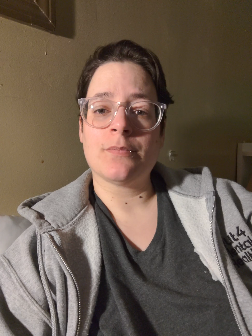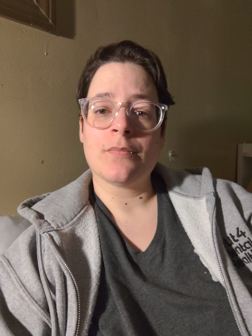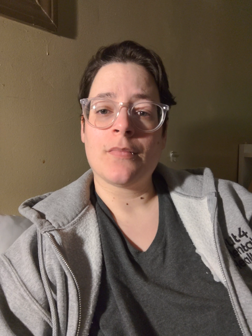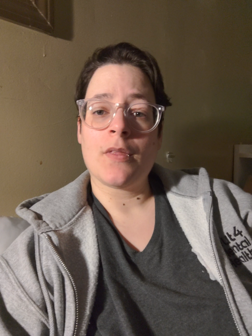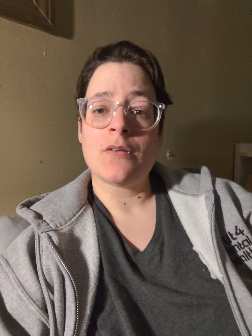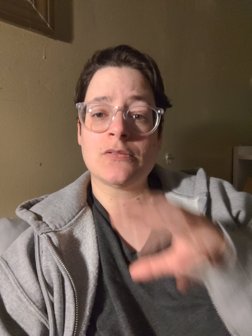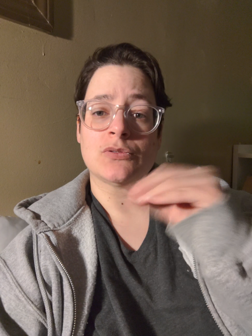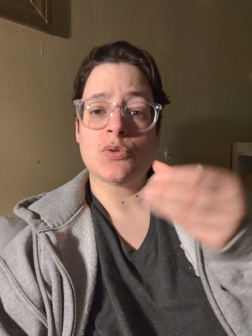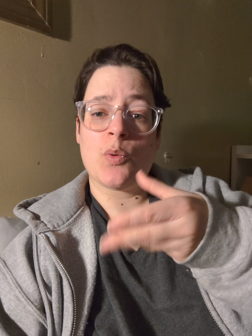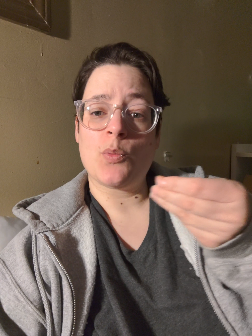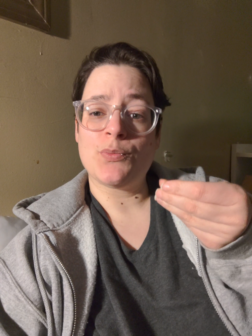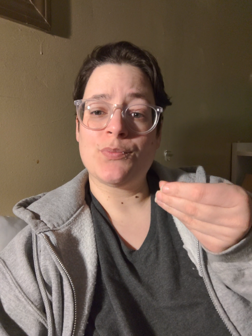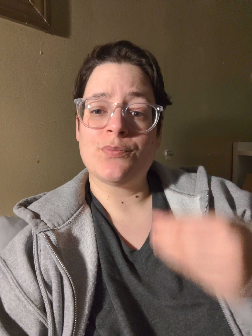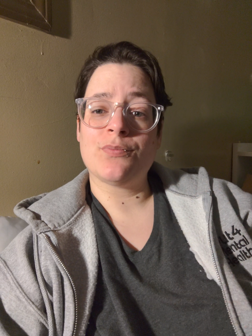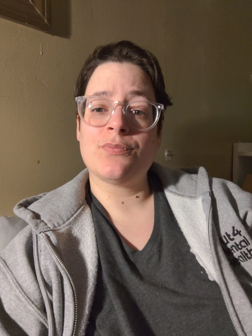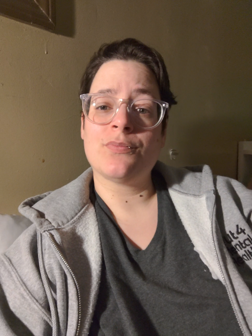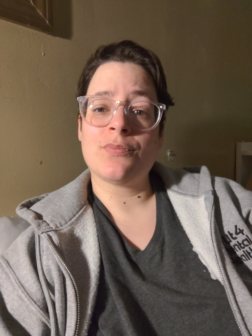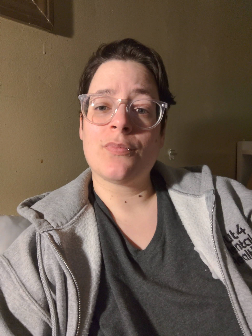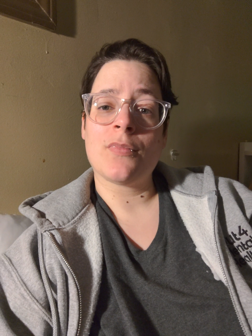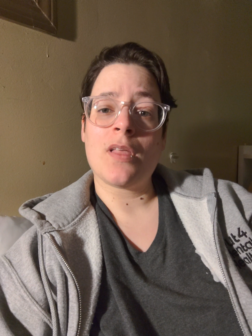story